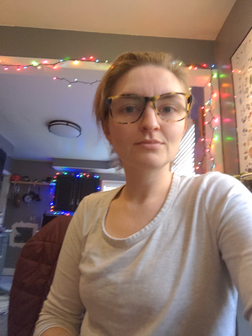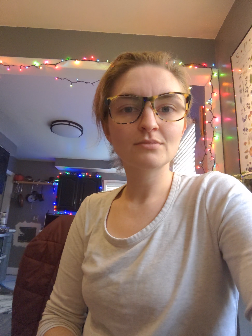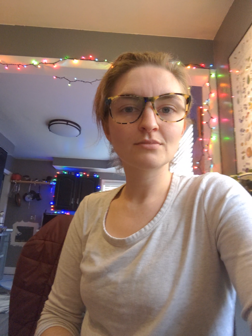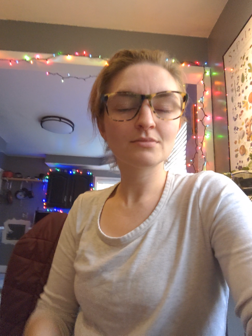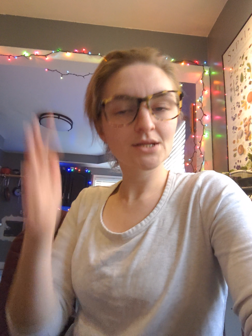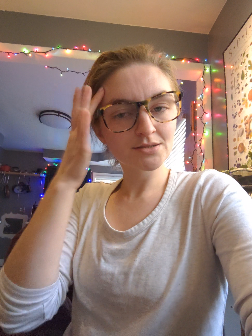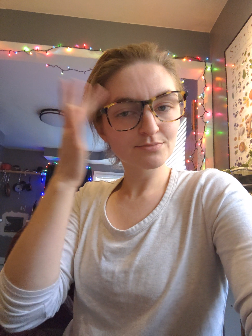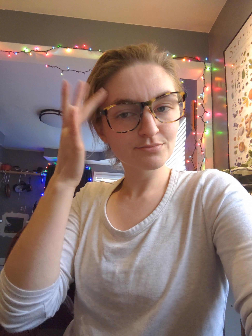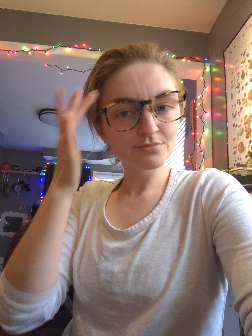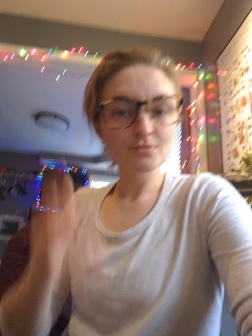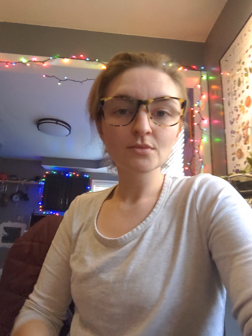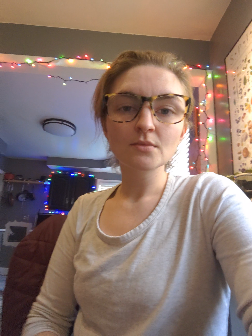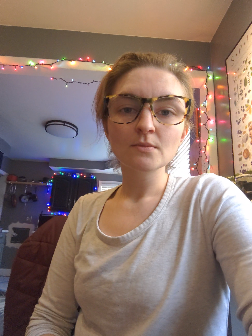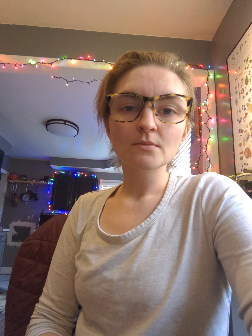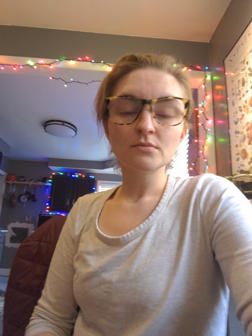sick